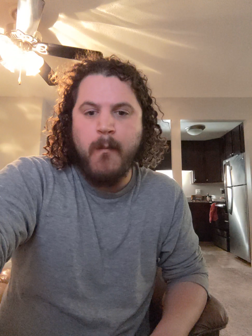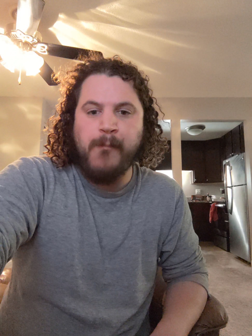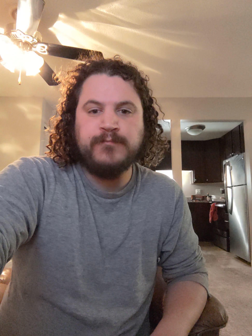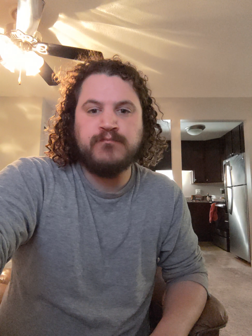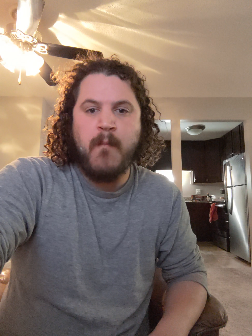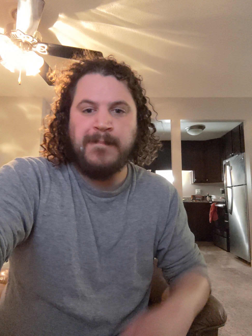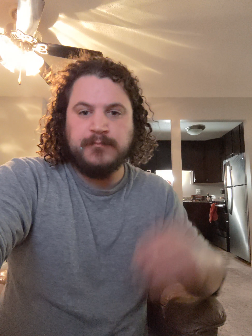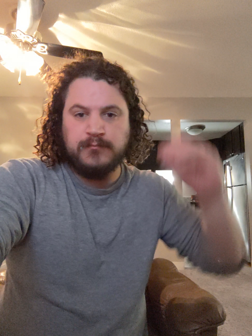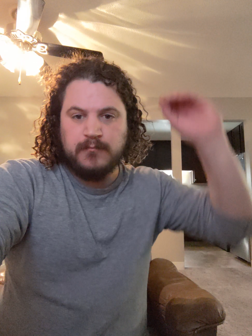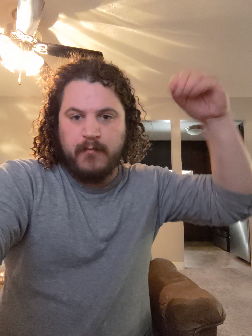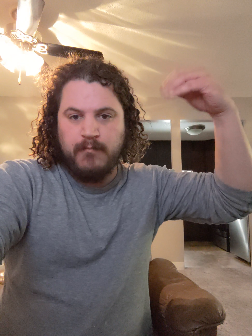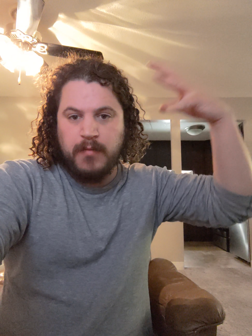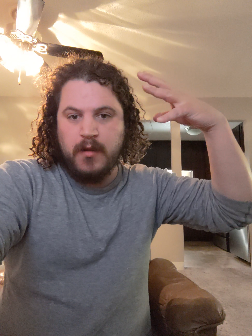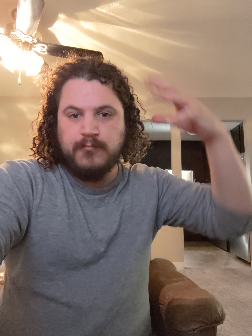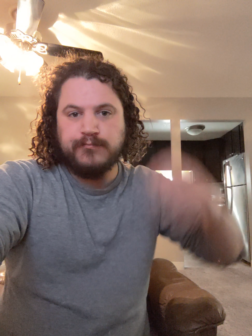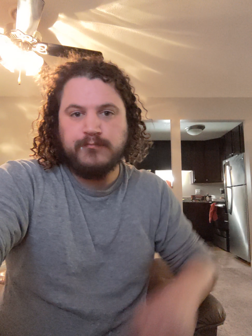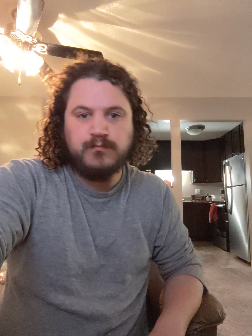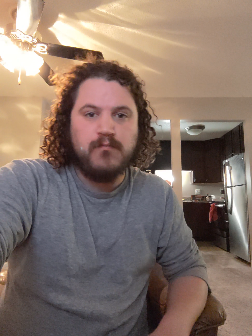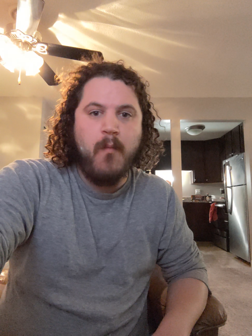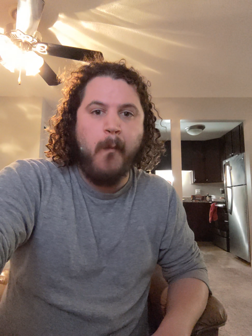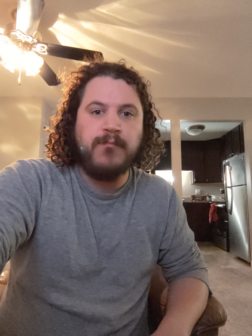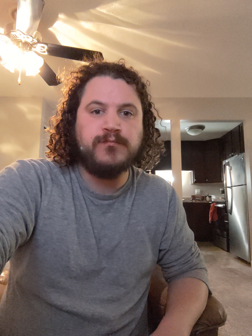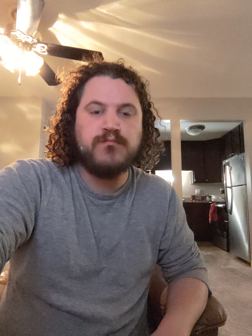sun